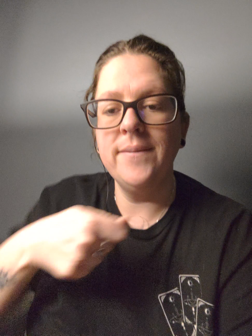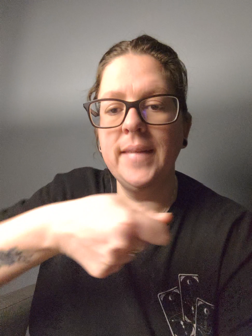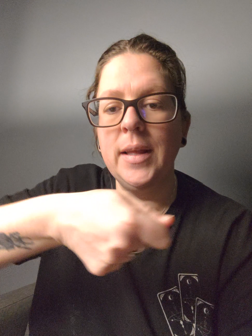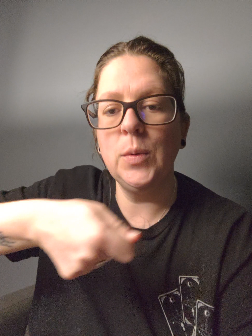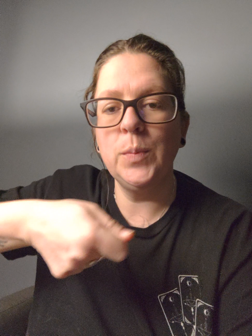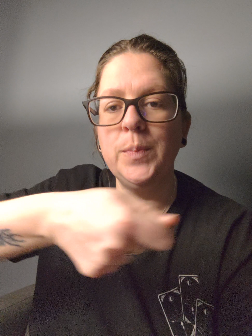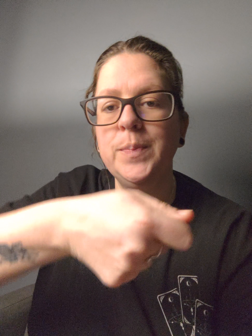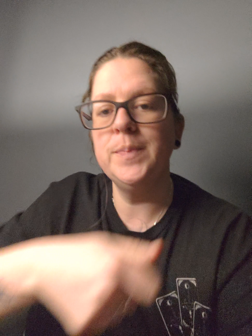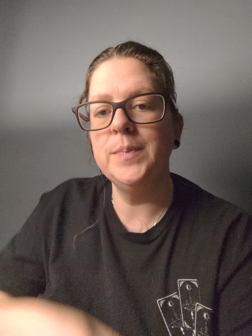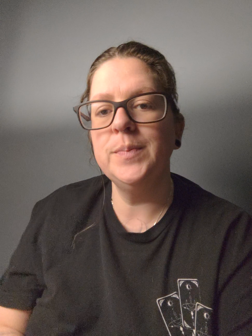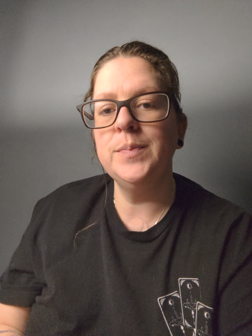vacuum